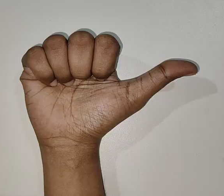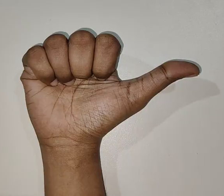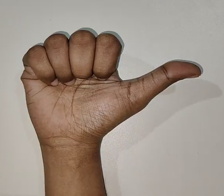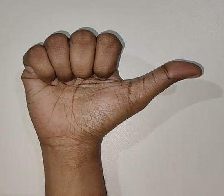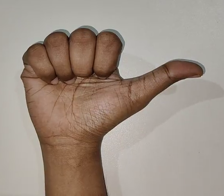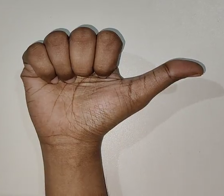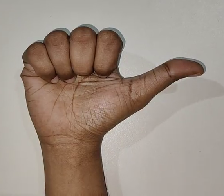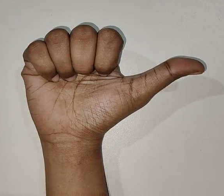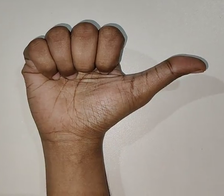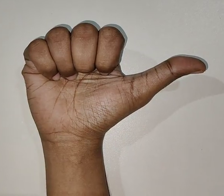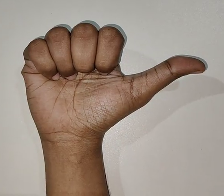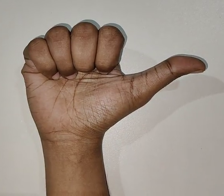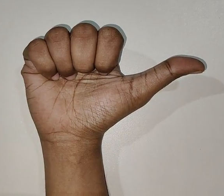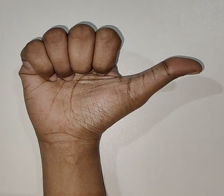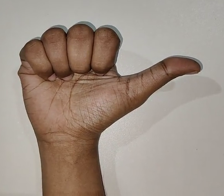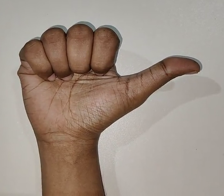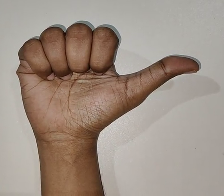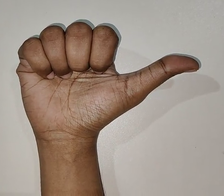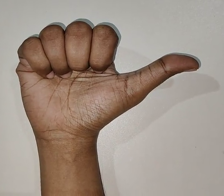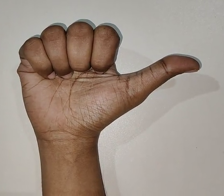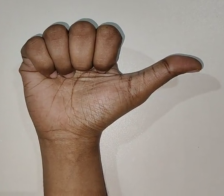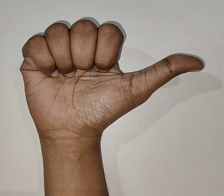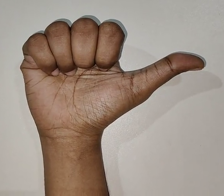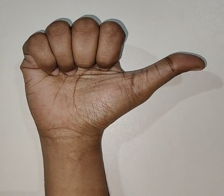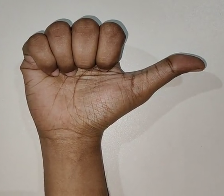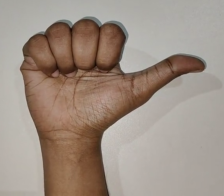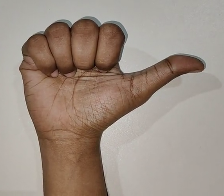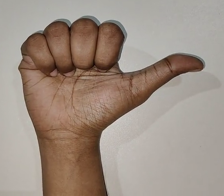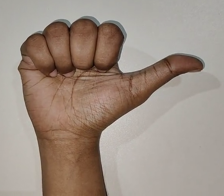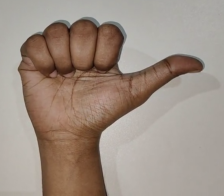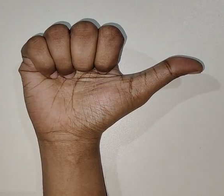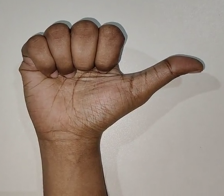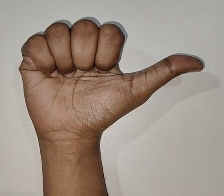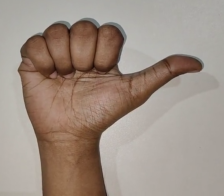എ